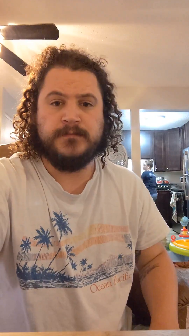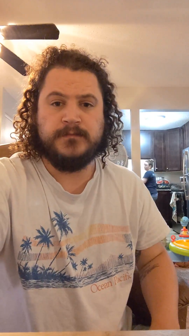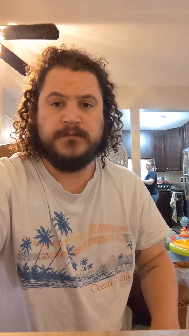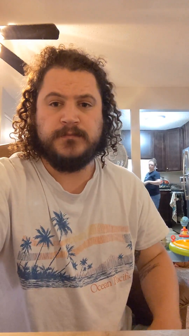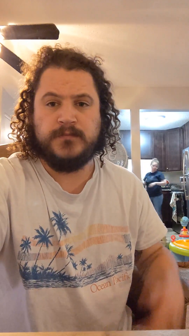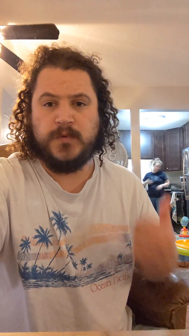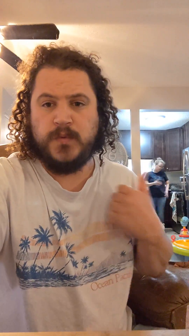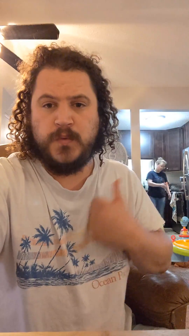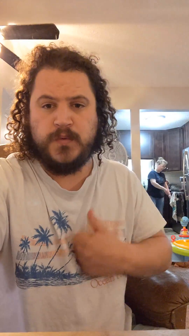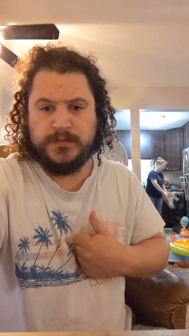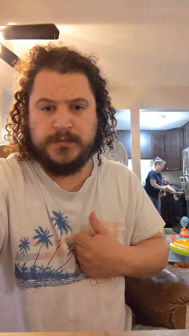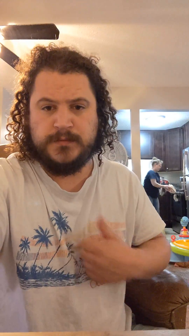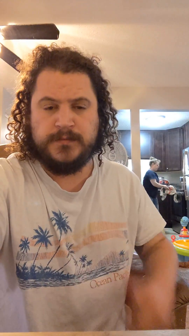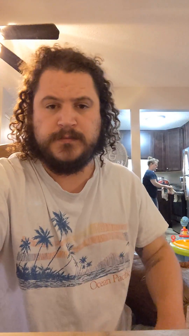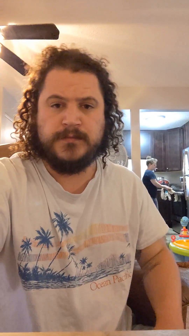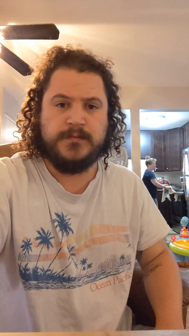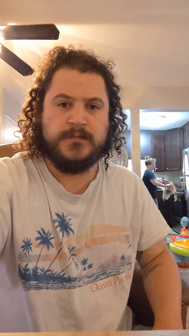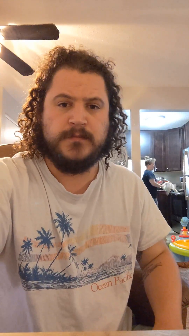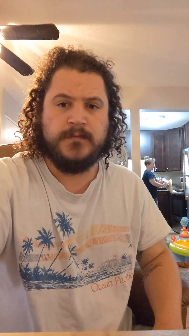coats